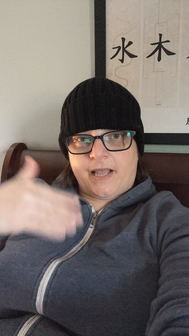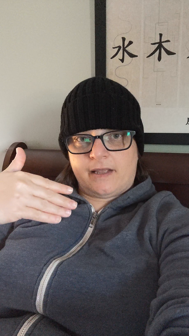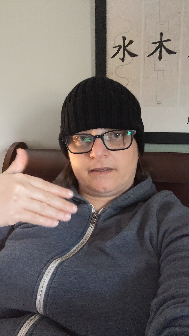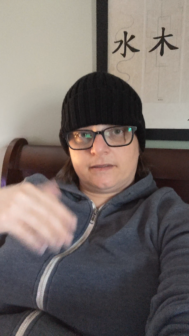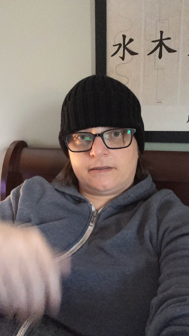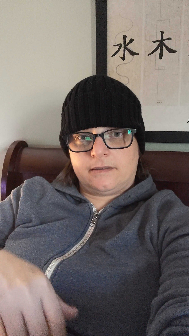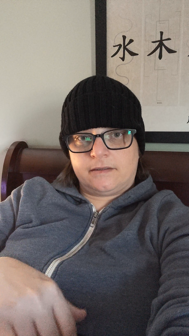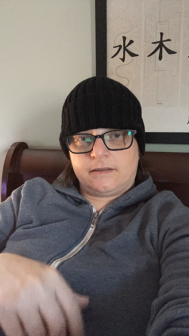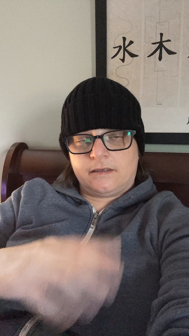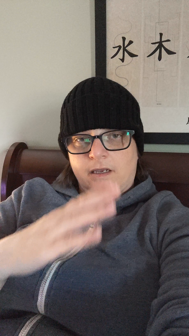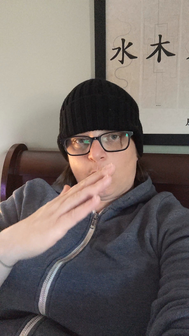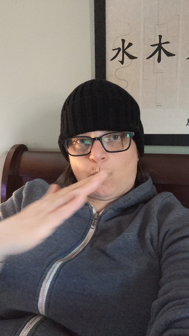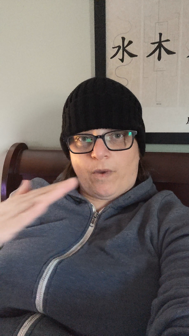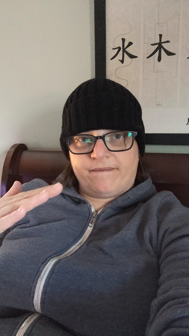roof